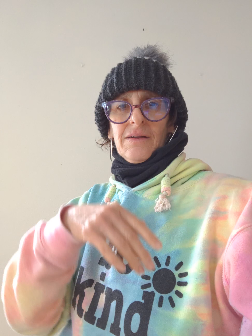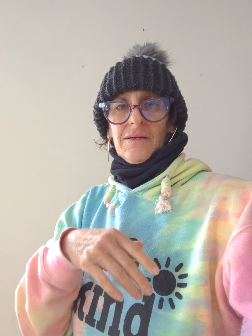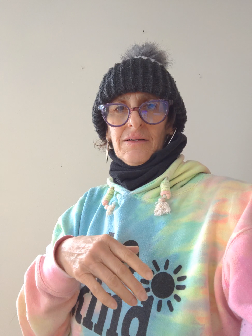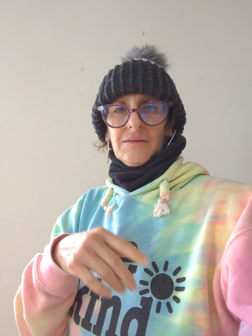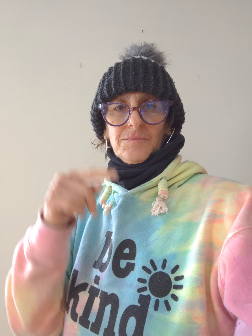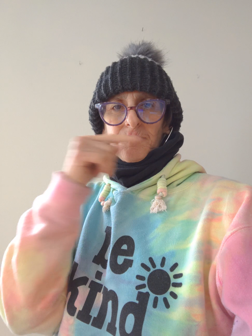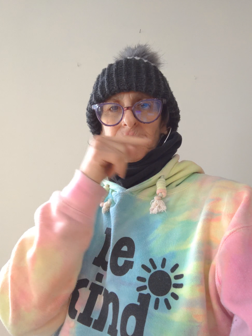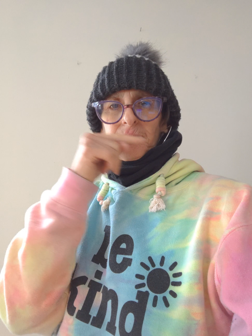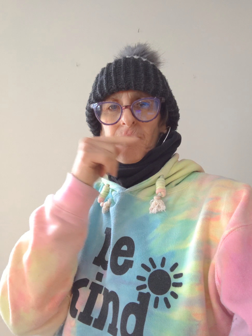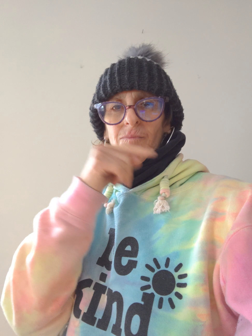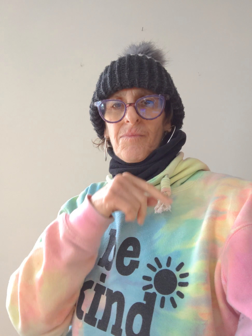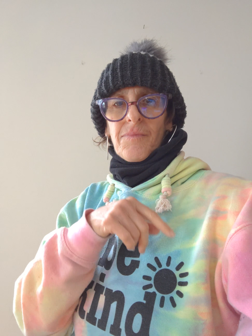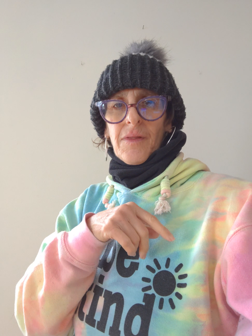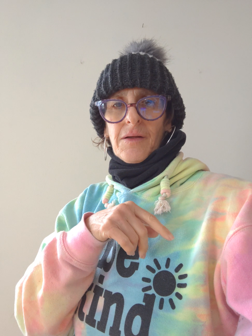toothbrush